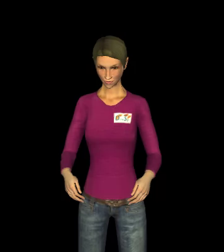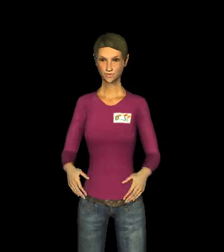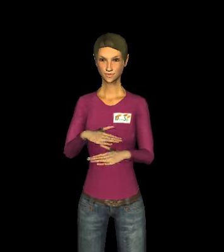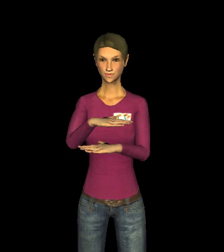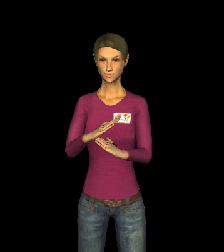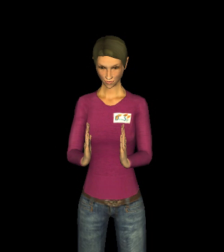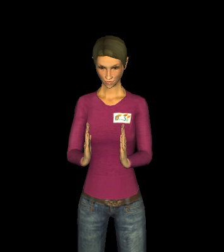مربع